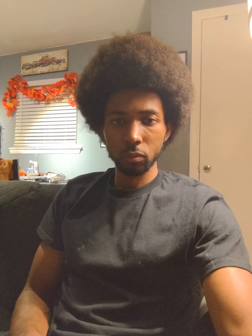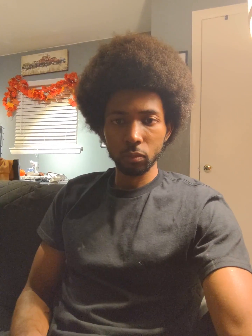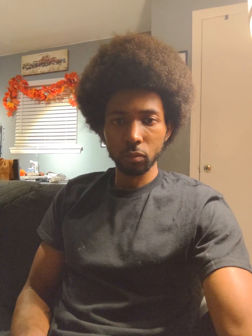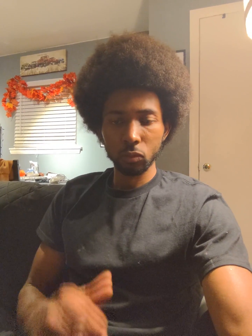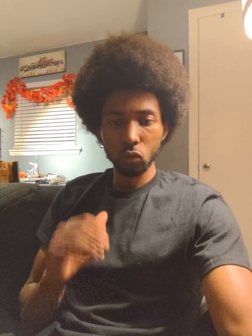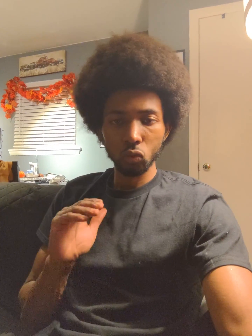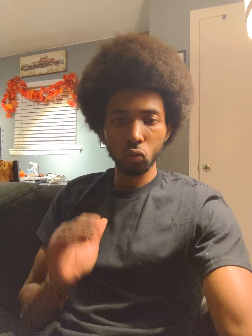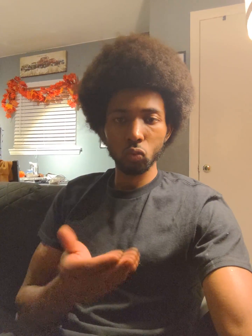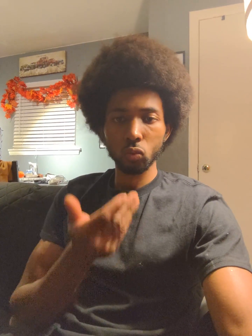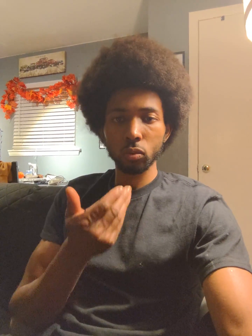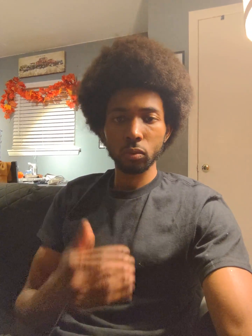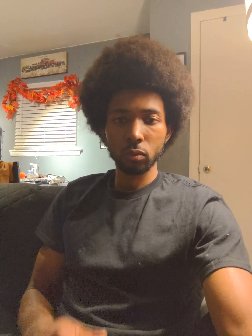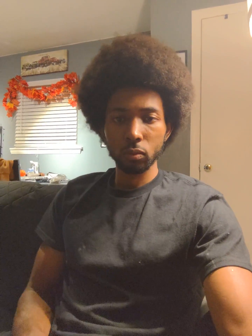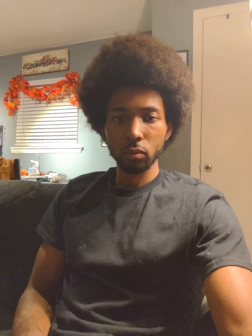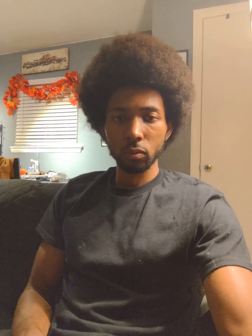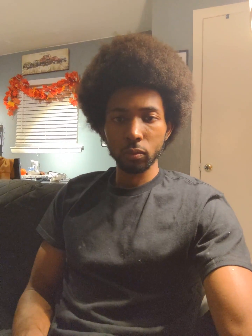new